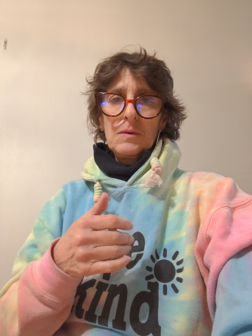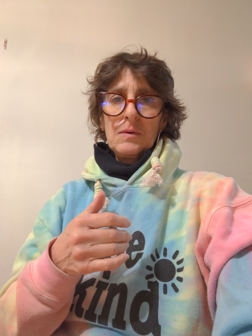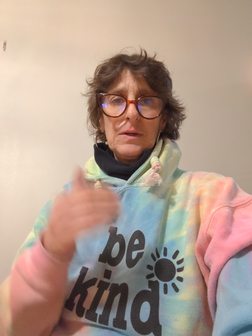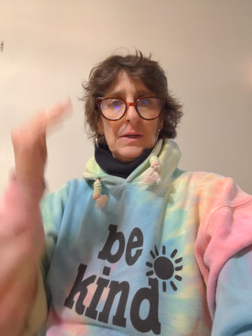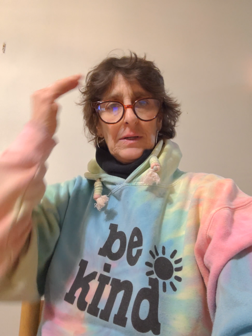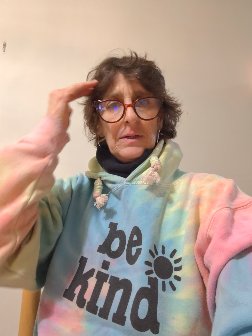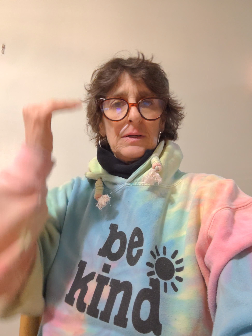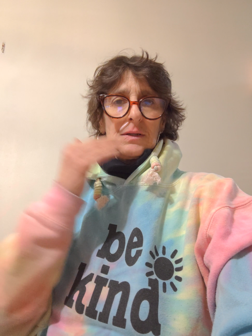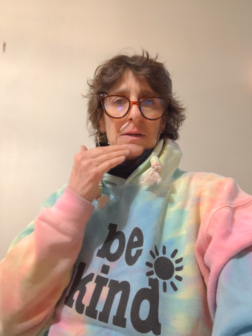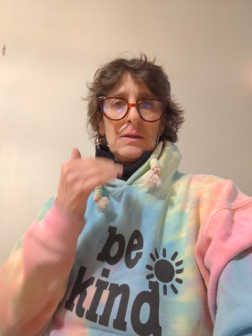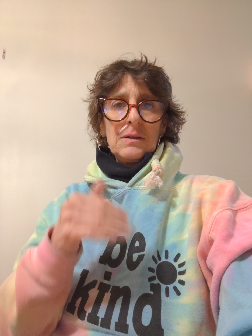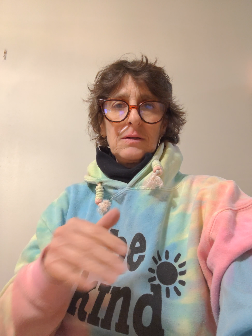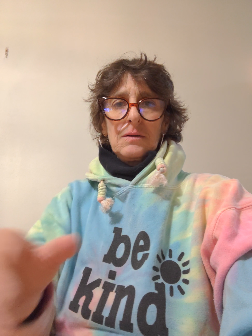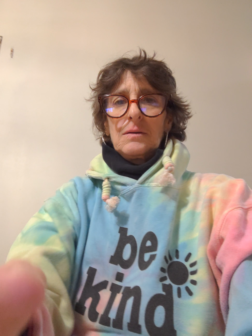head